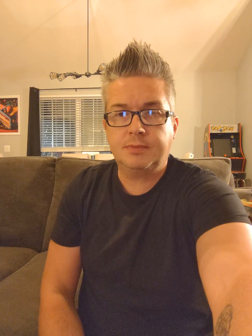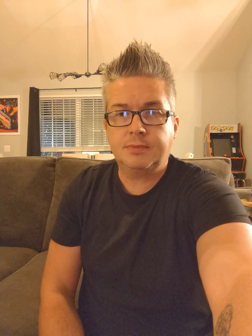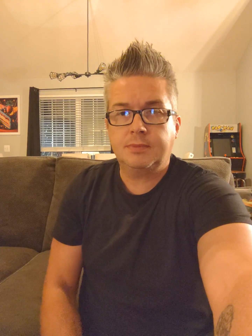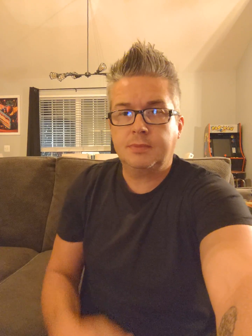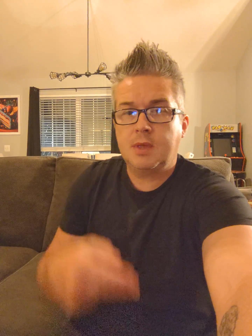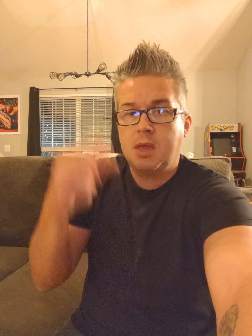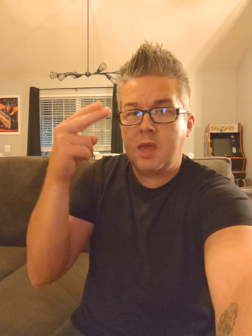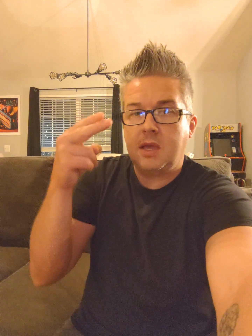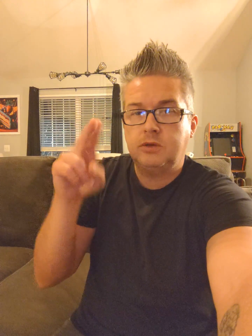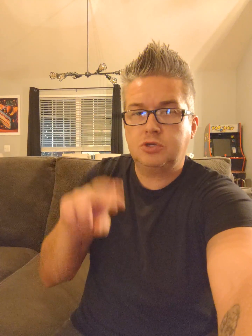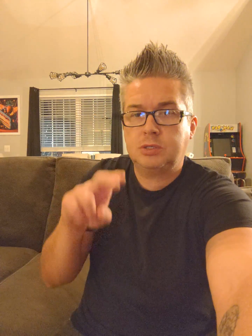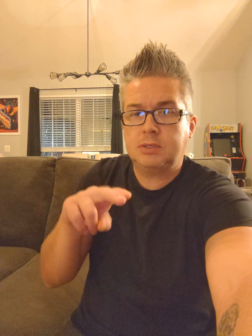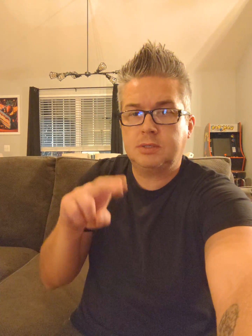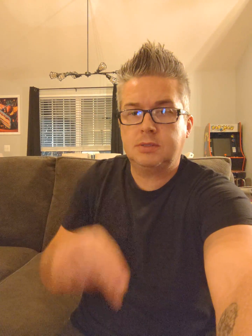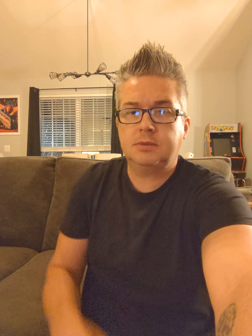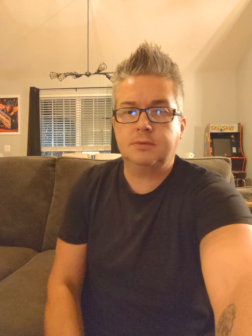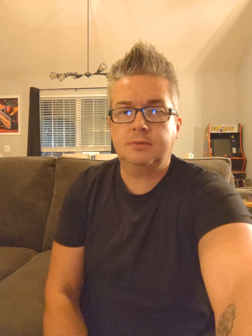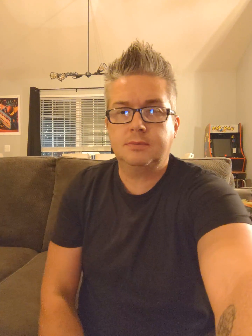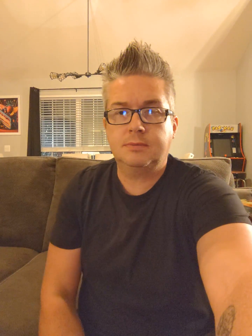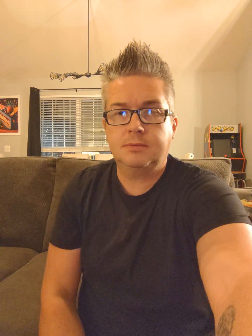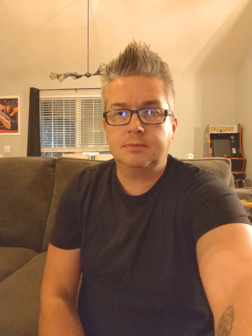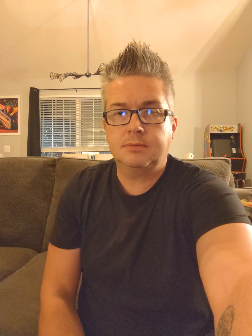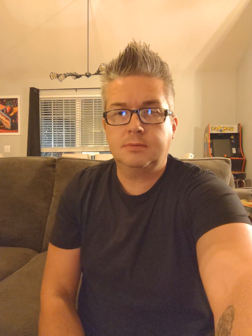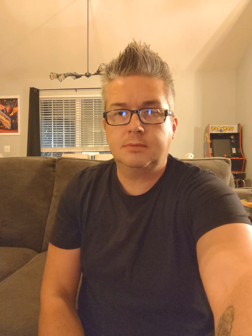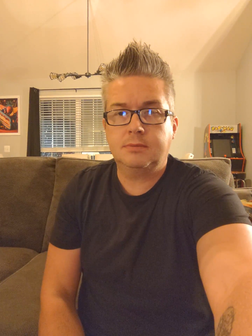high chair